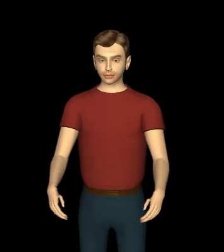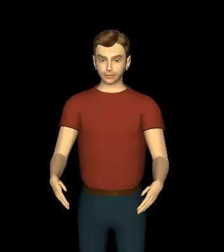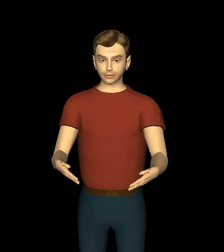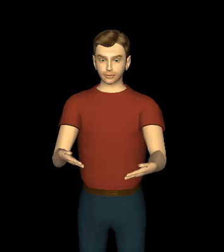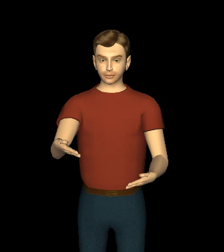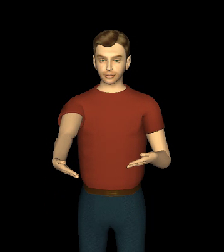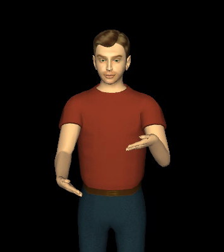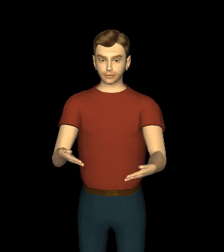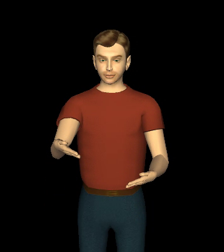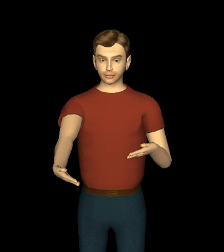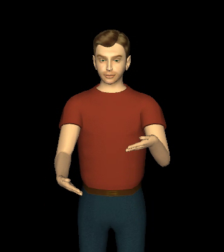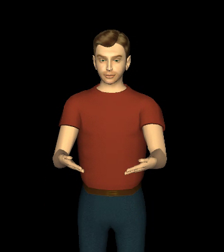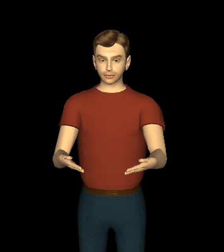يبادل